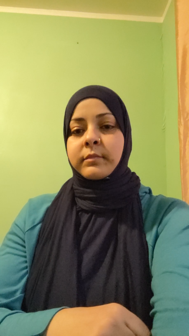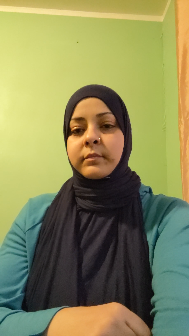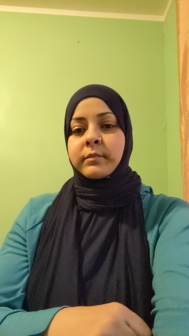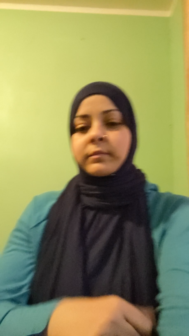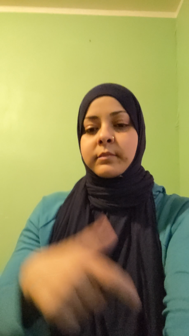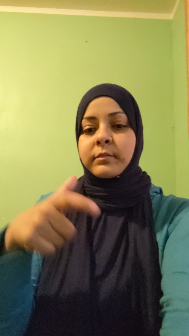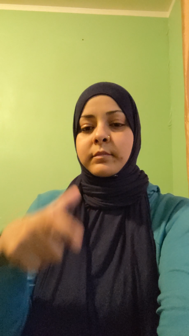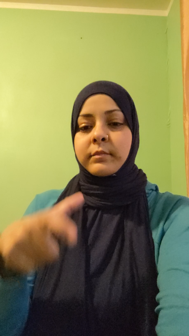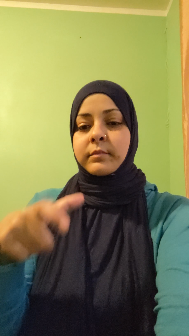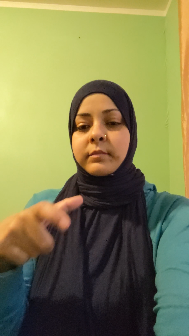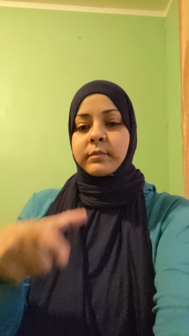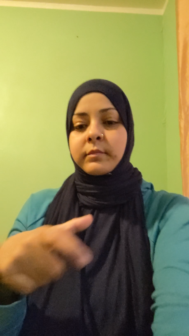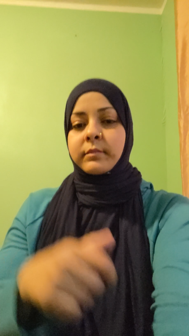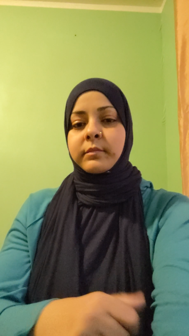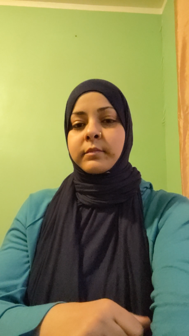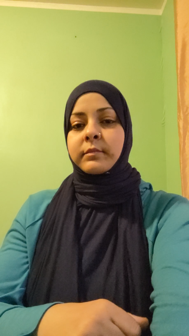plate